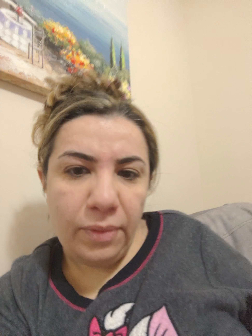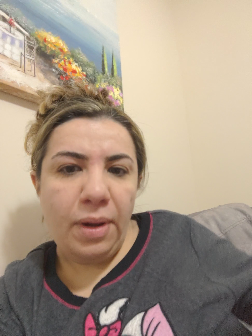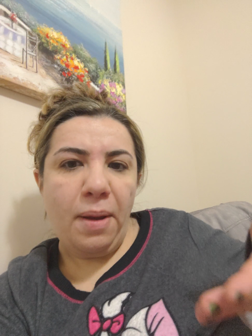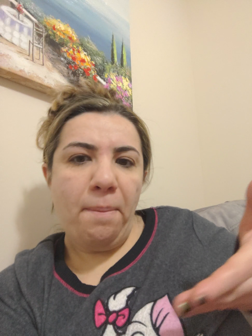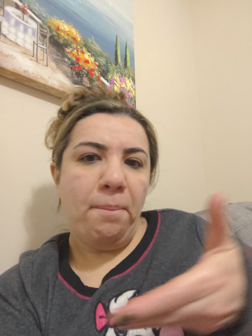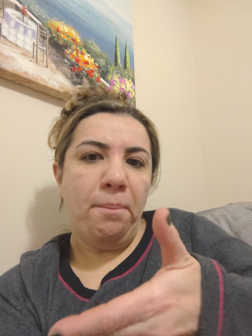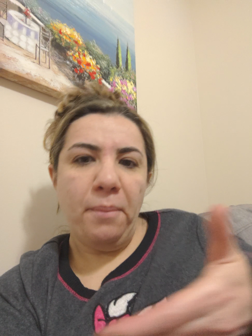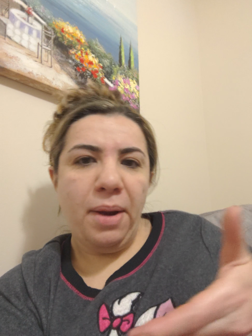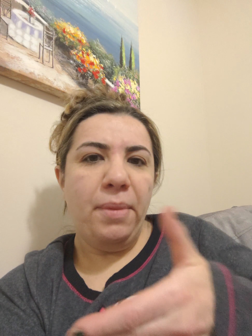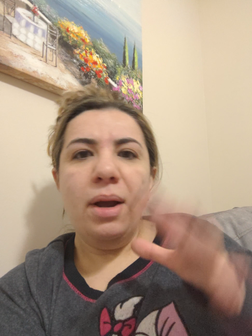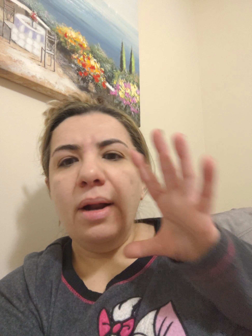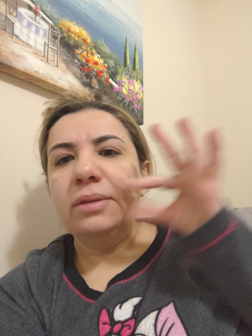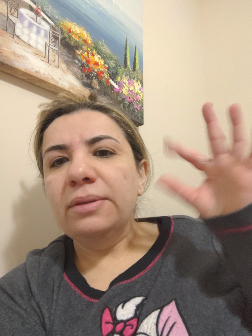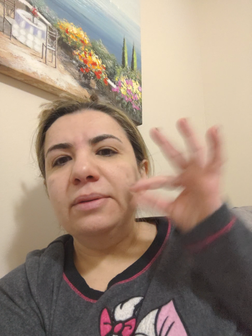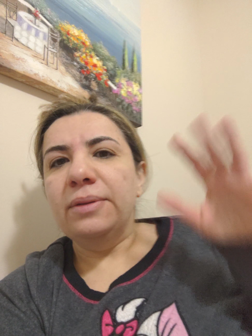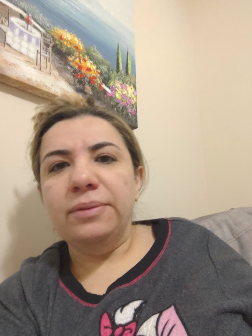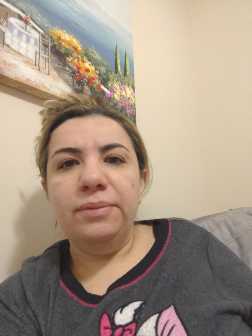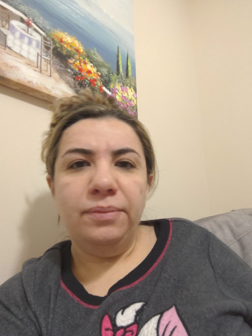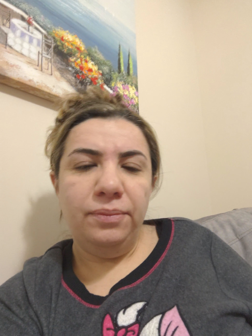kitty